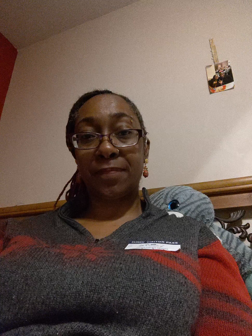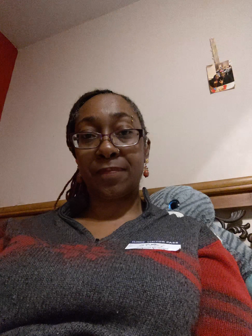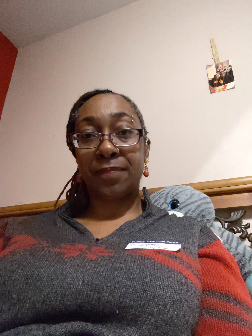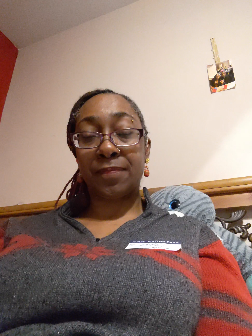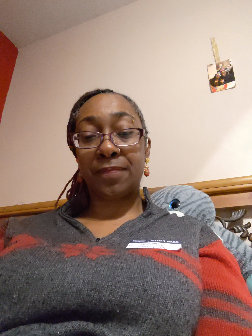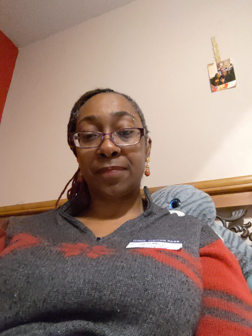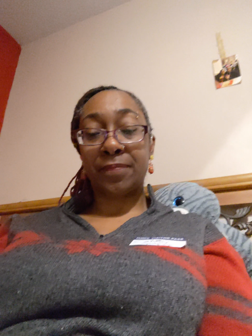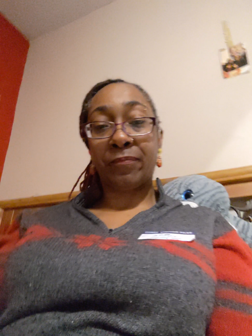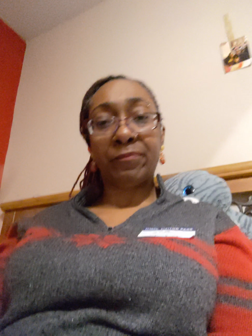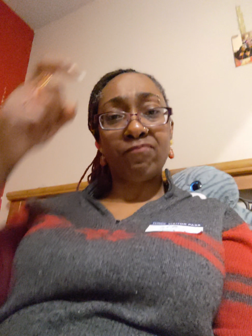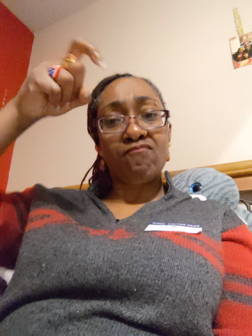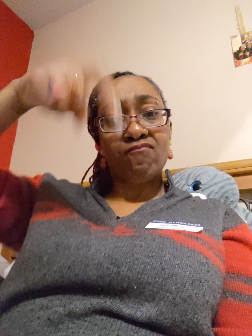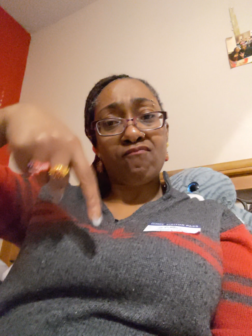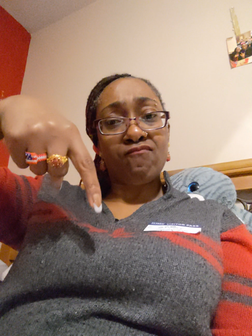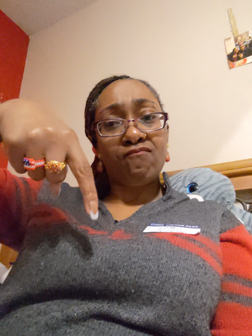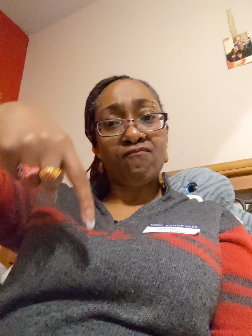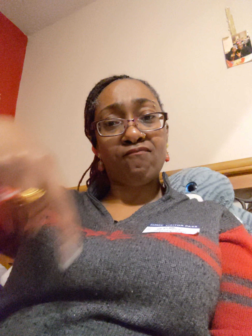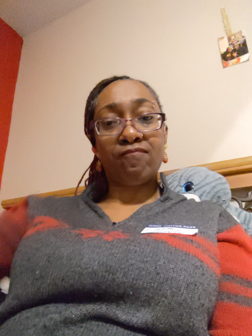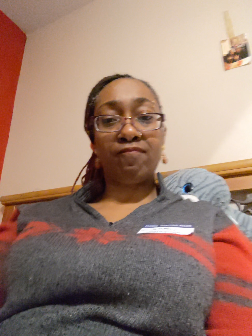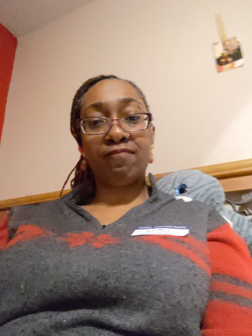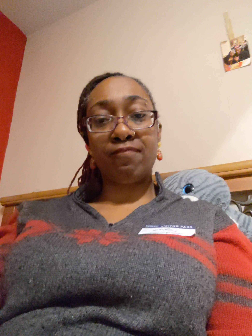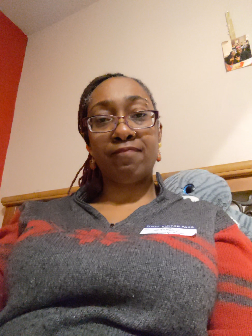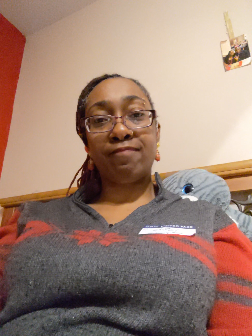down